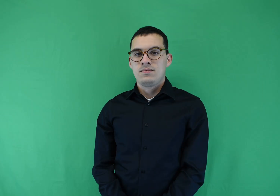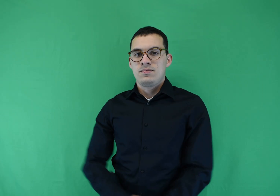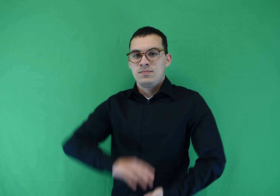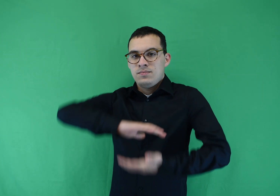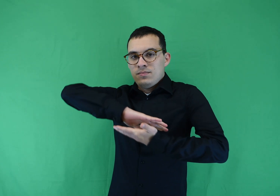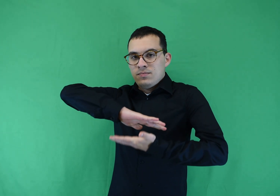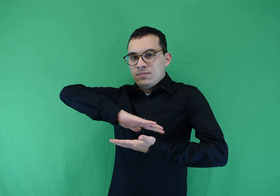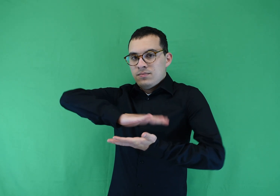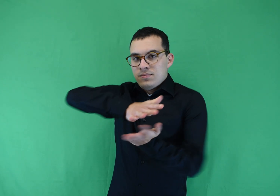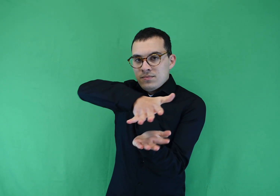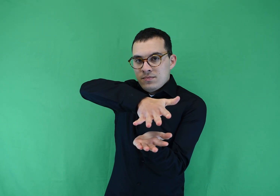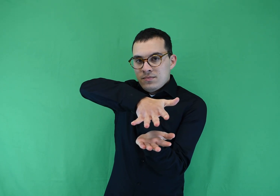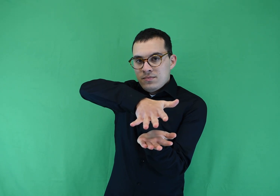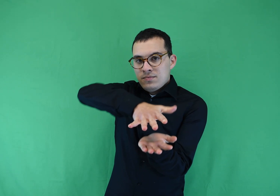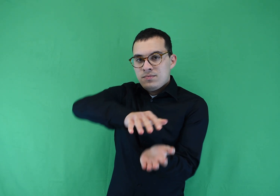presionar